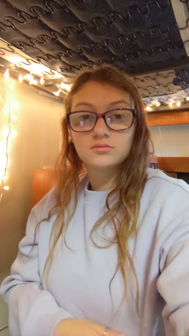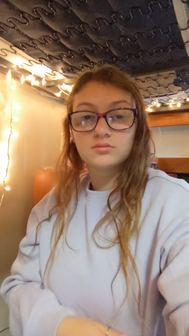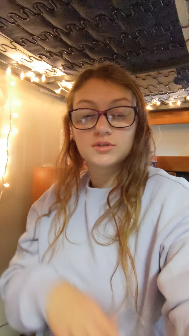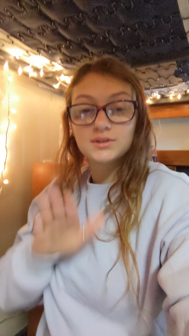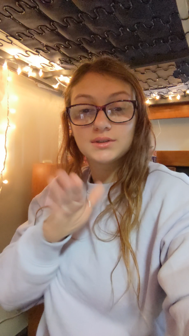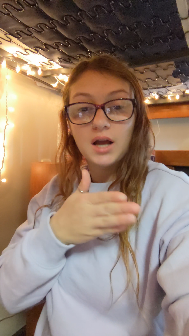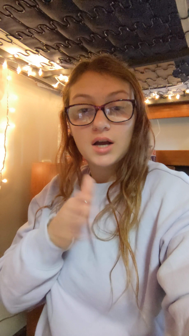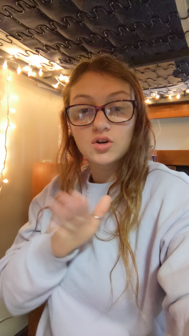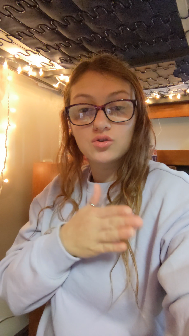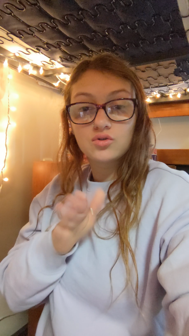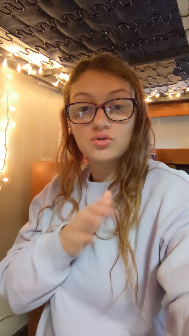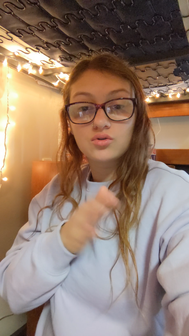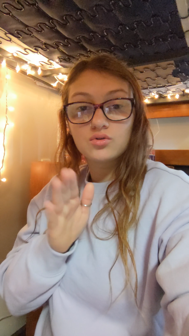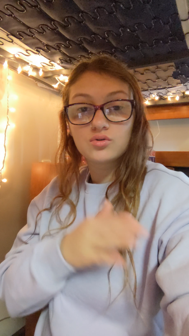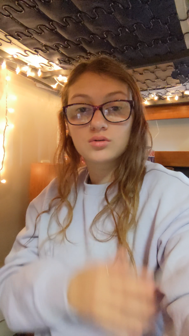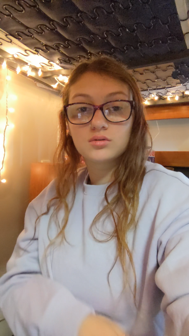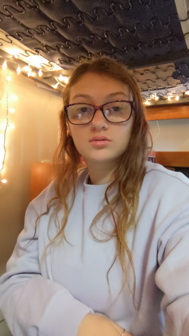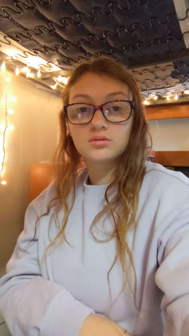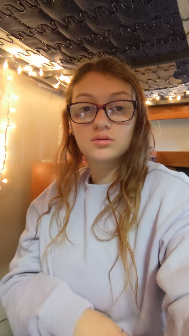share